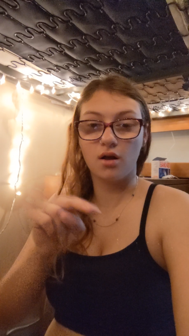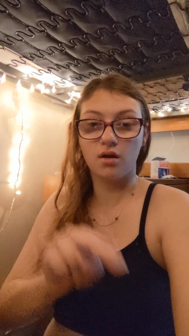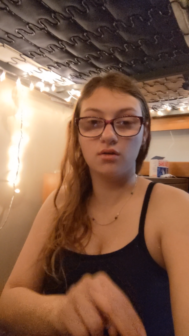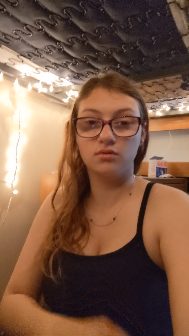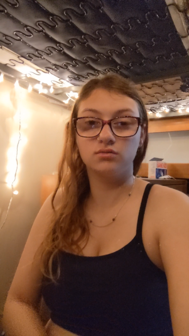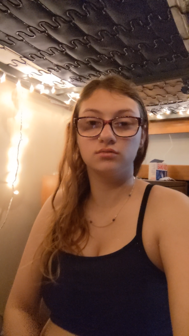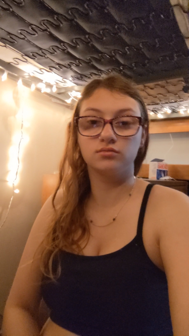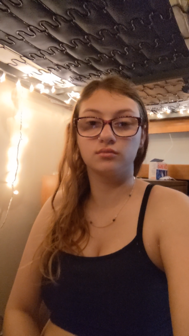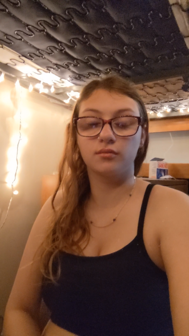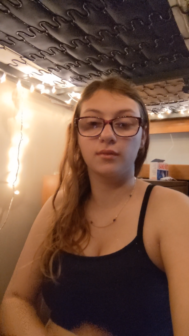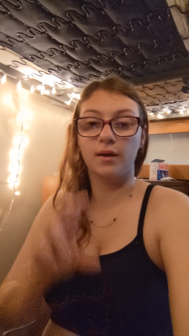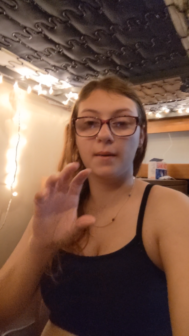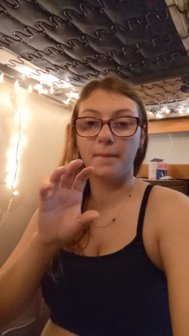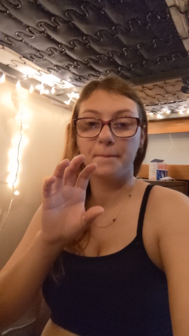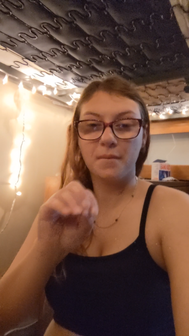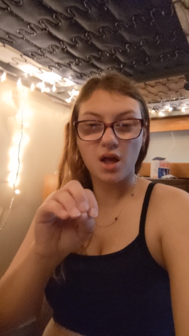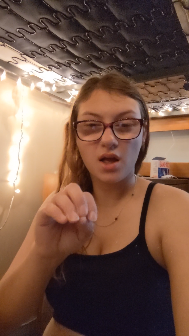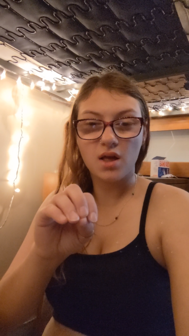bite